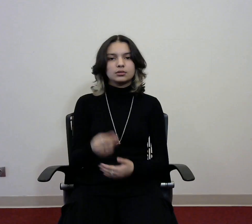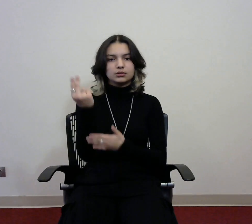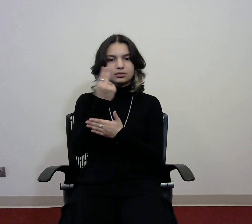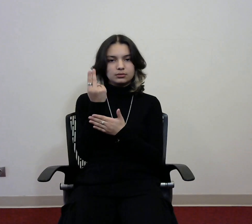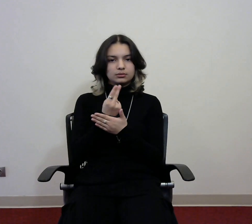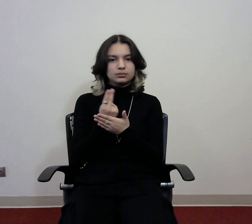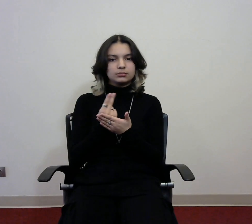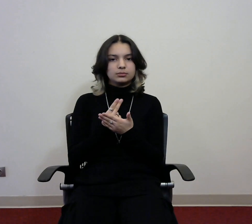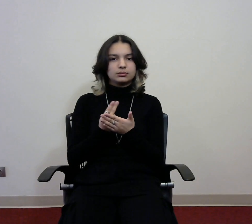rəsim